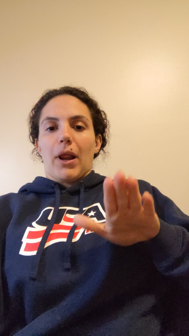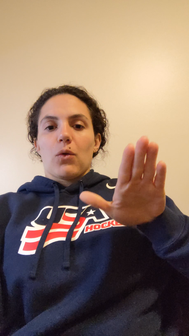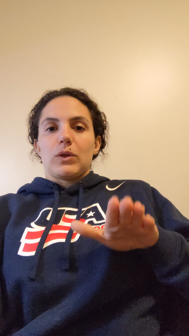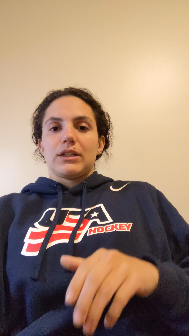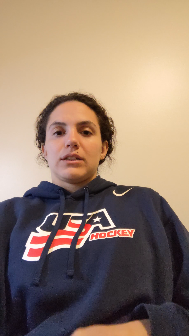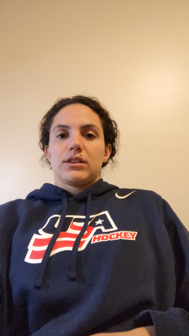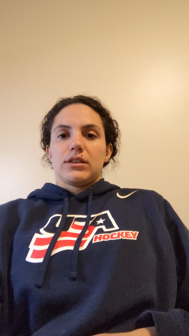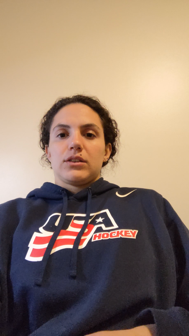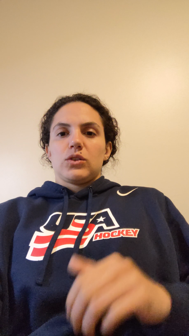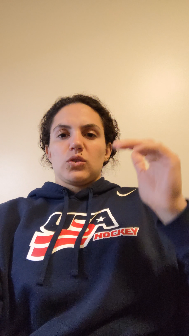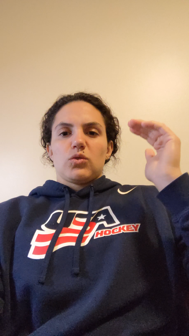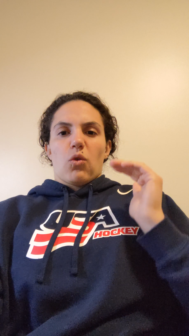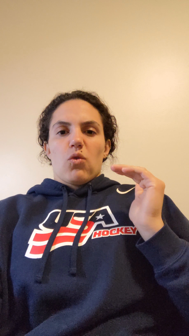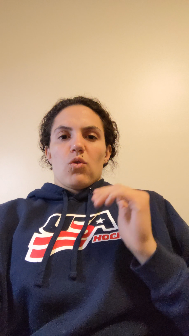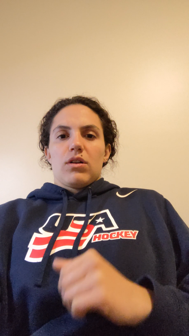short